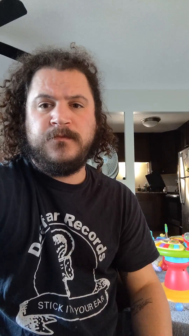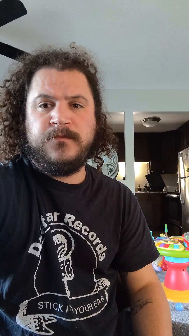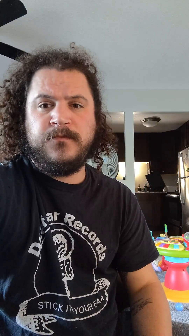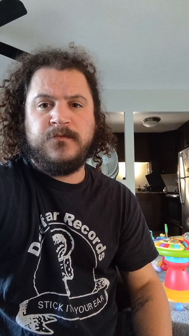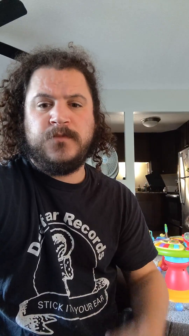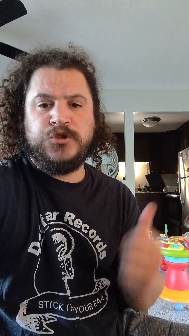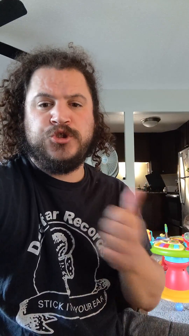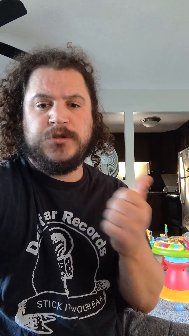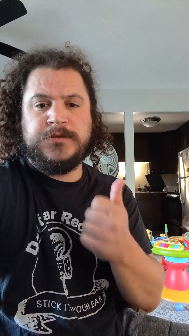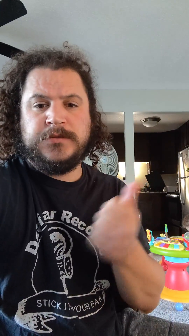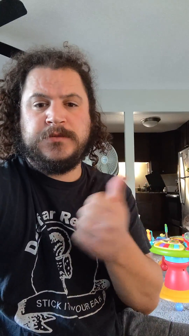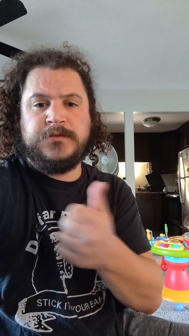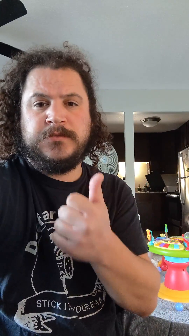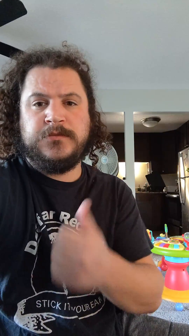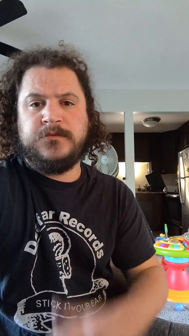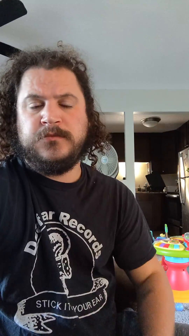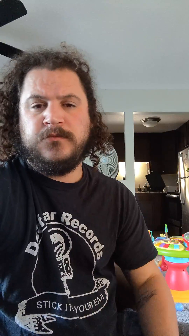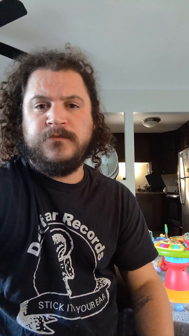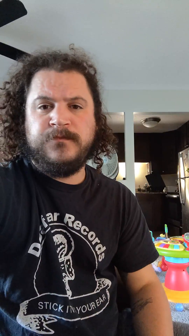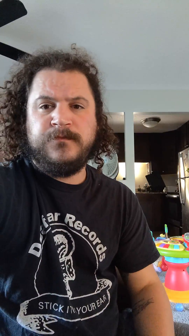chase